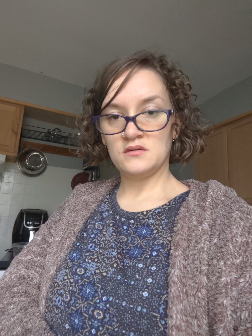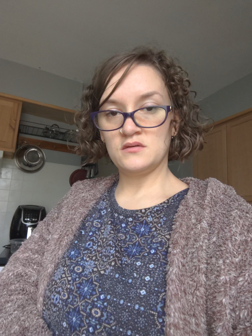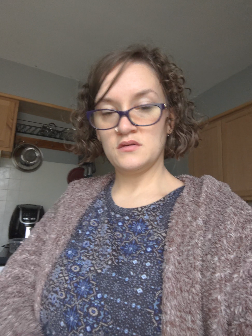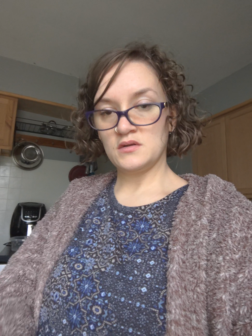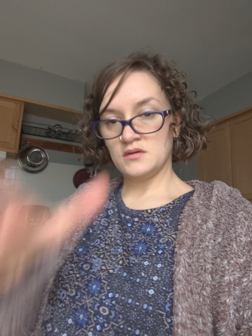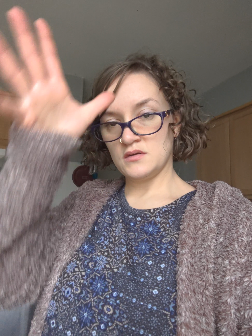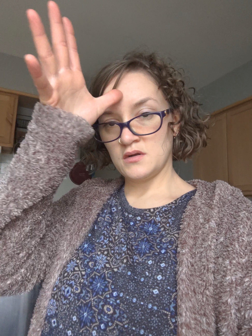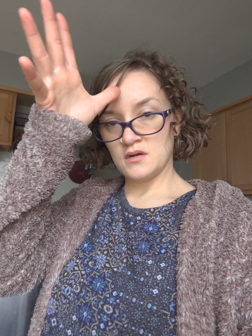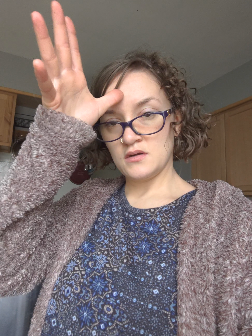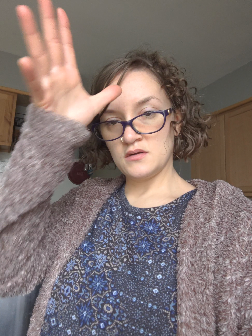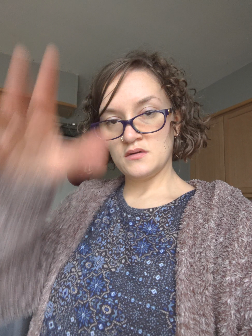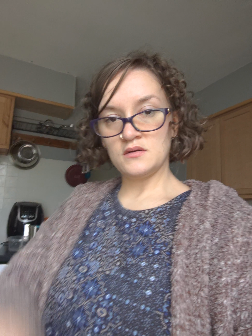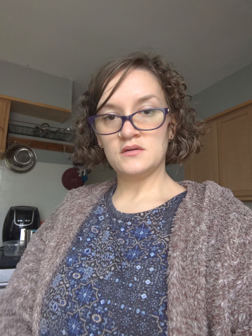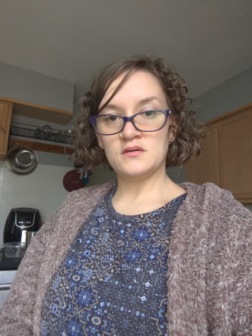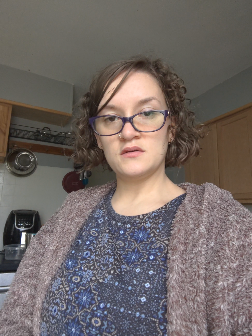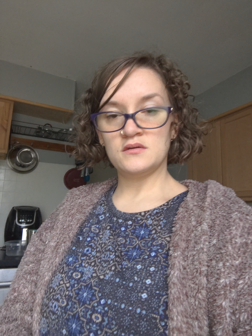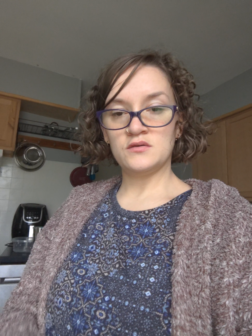dad